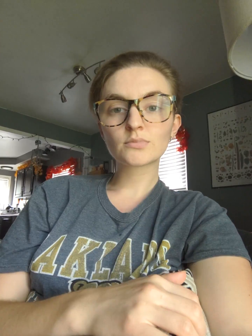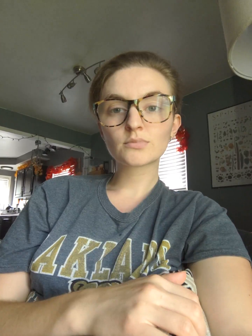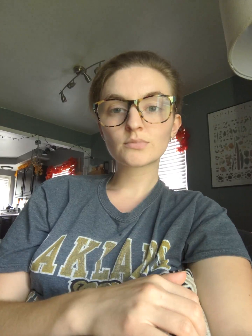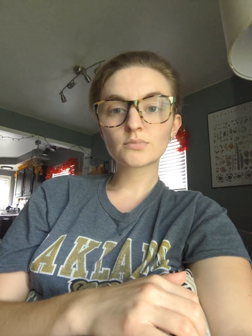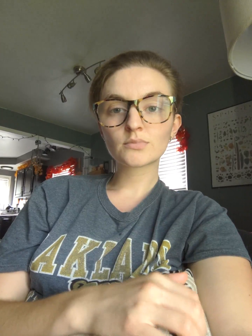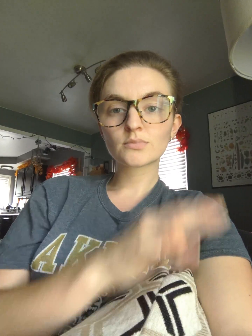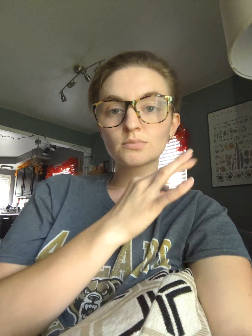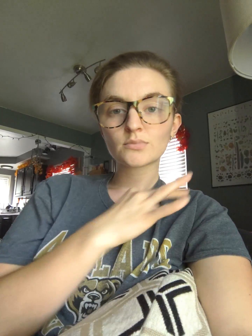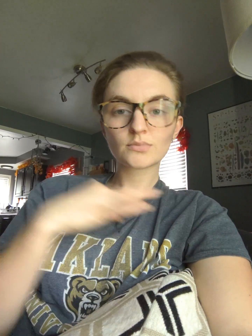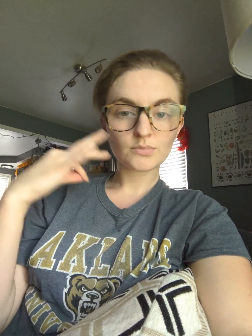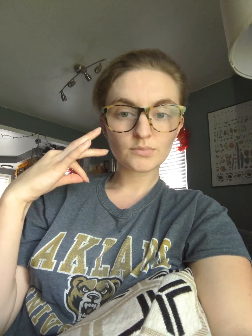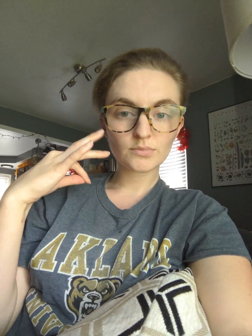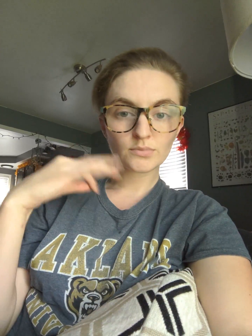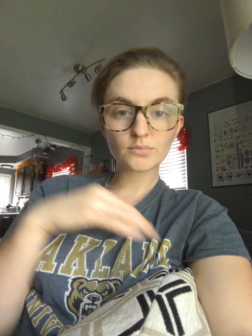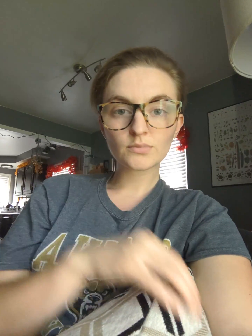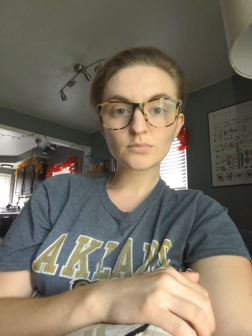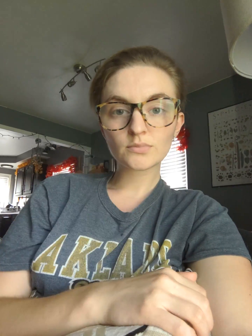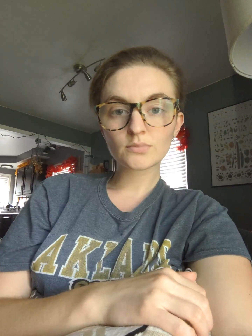beads